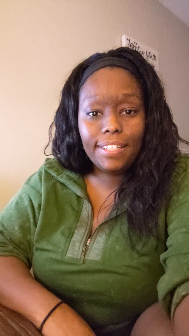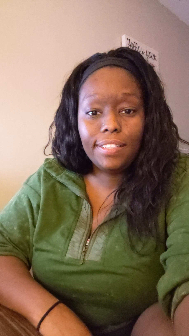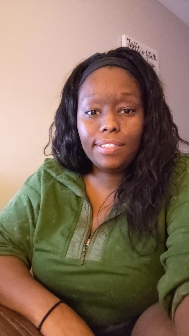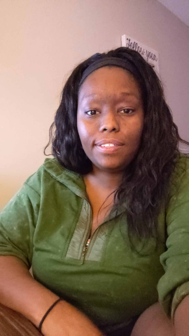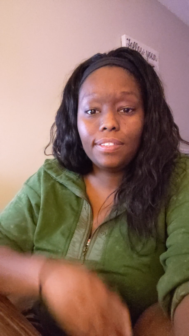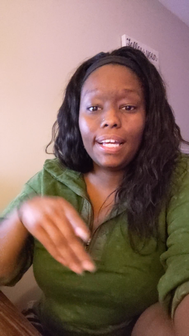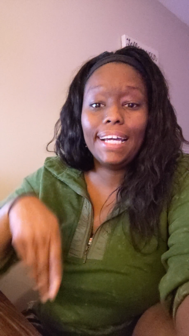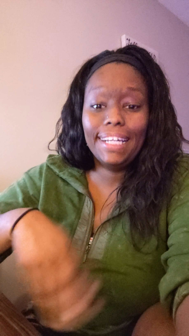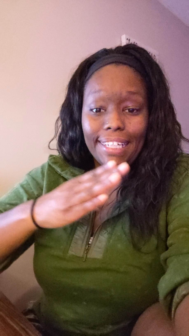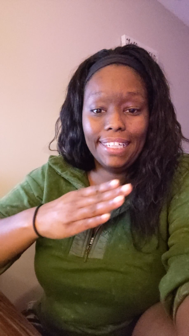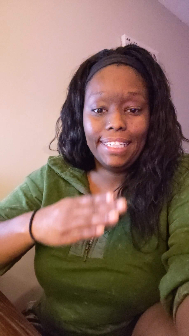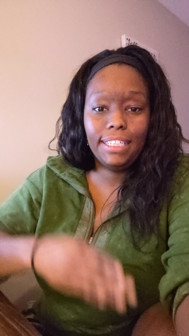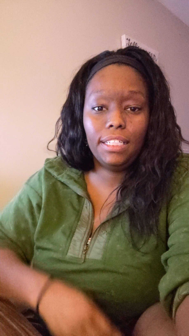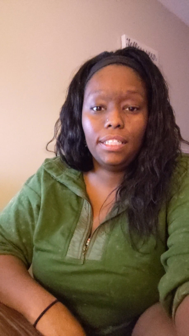kick